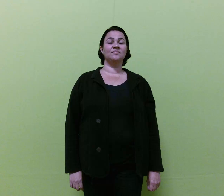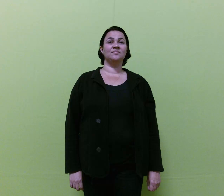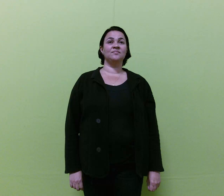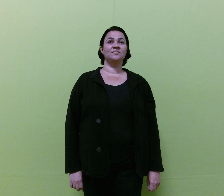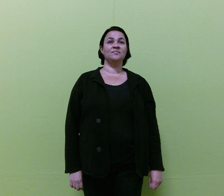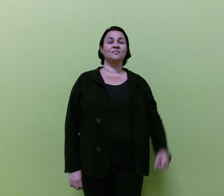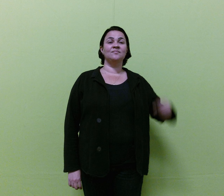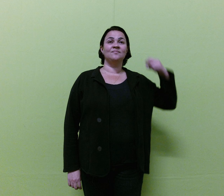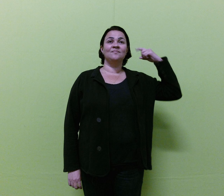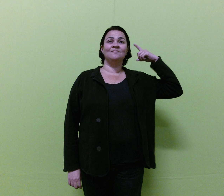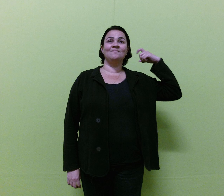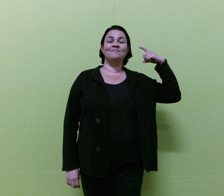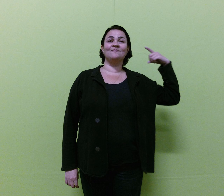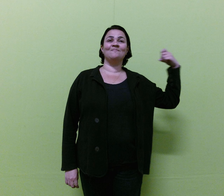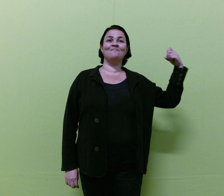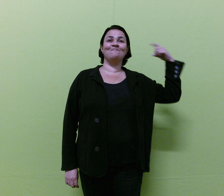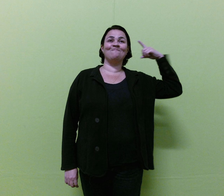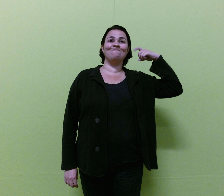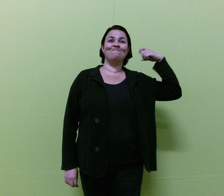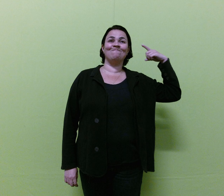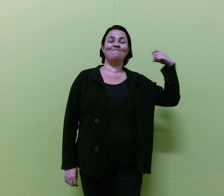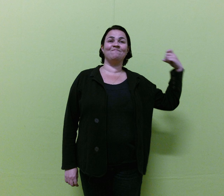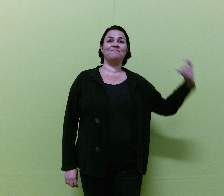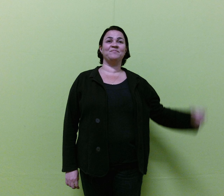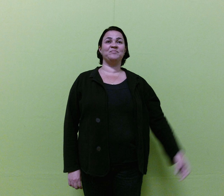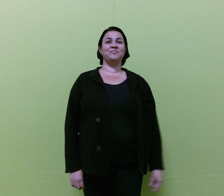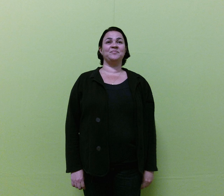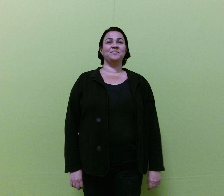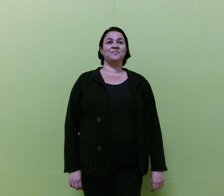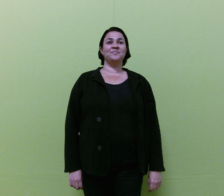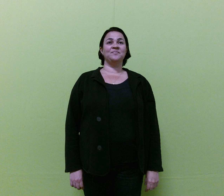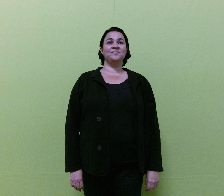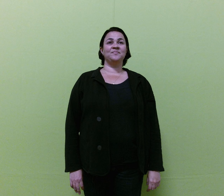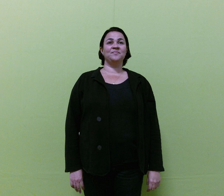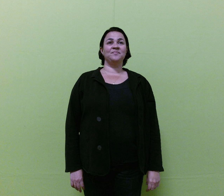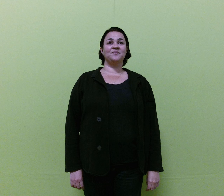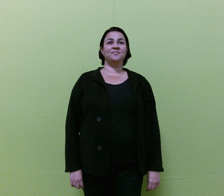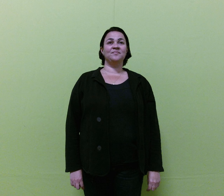barulho